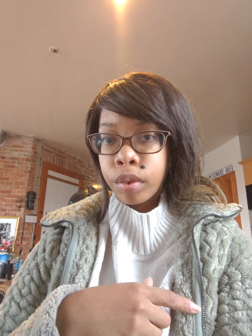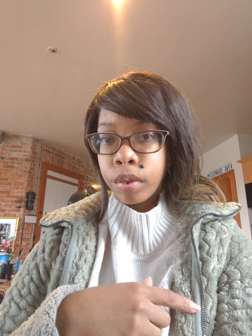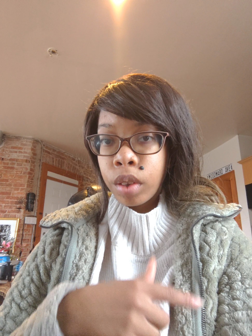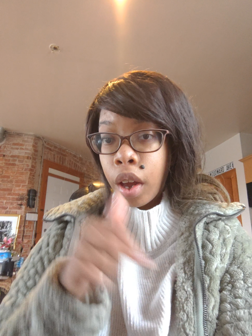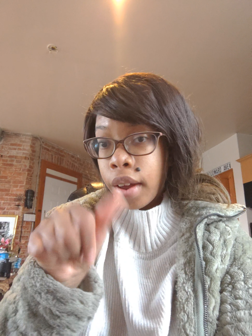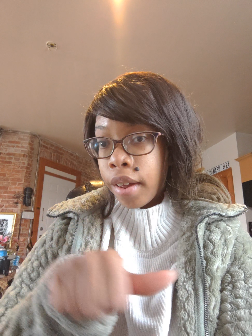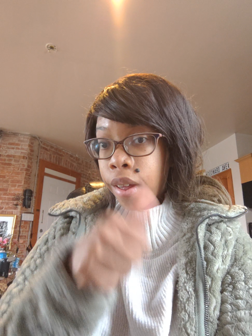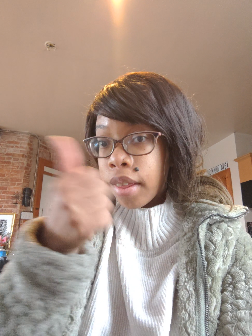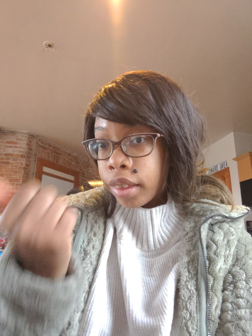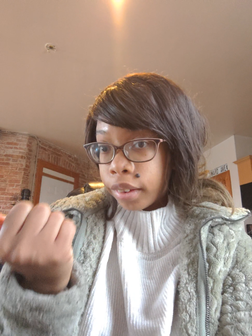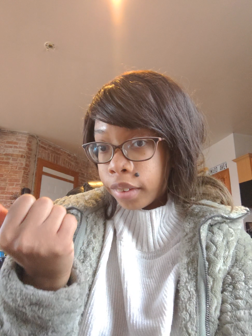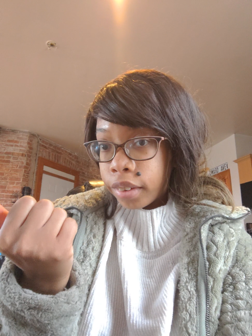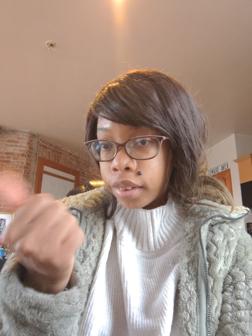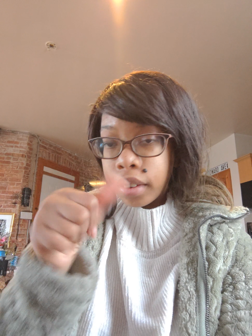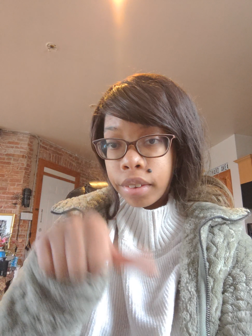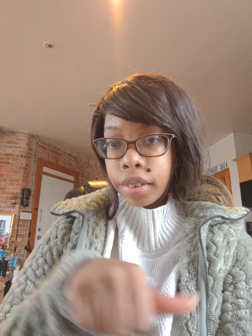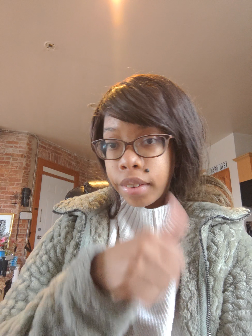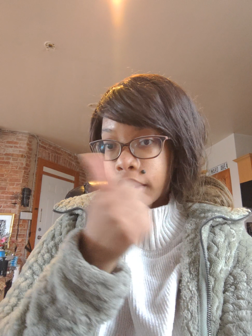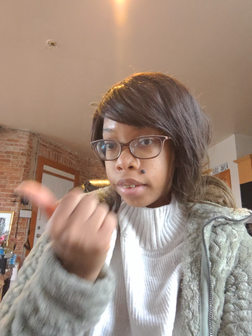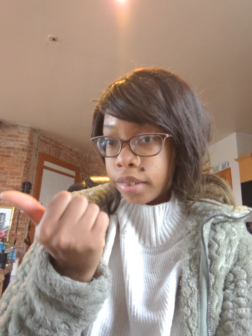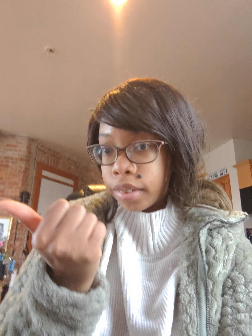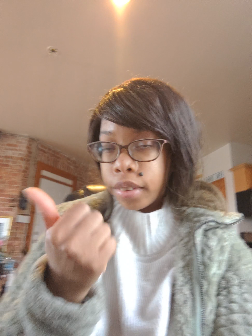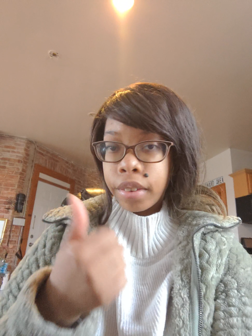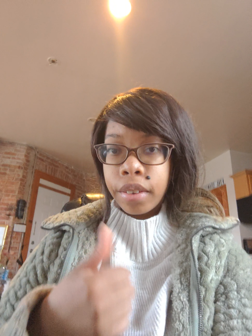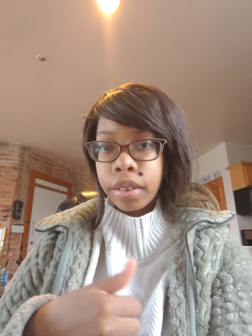another